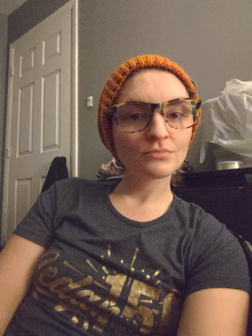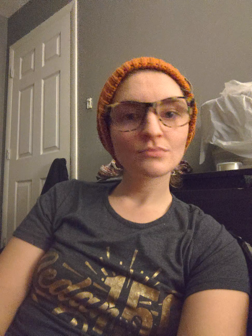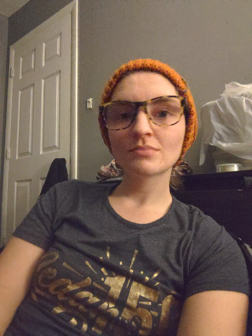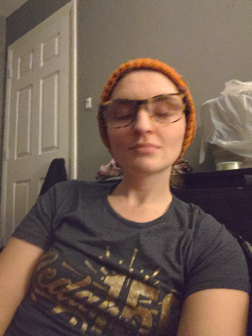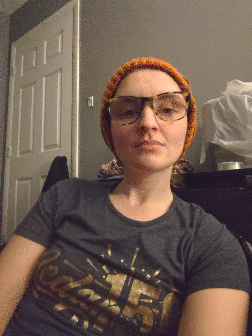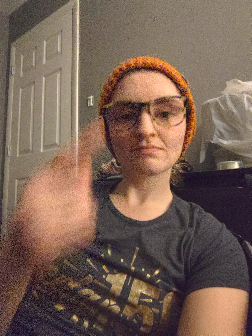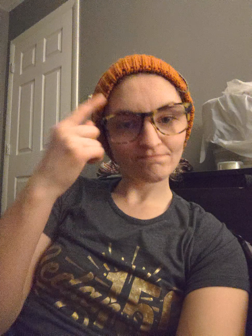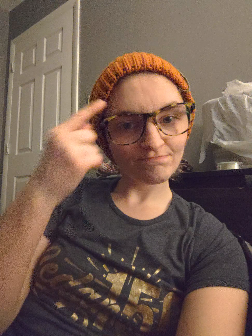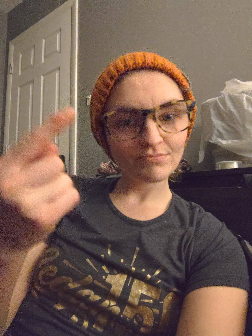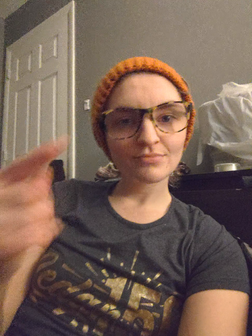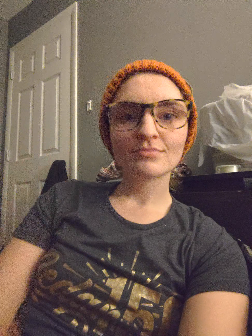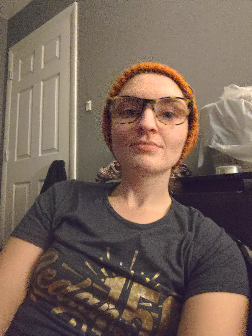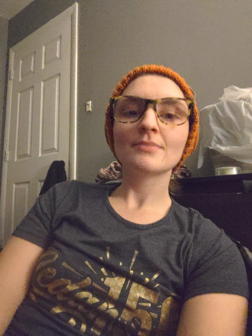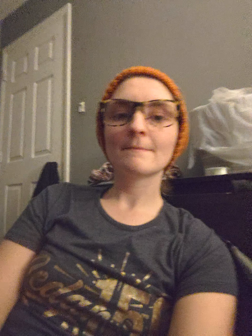penny